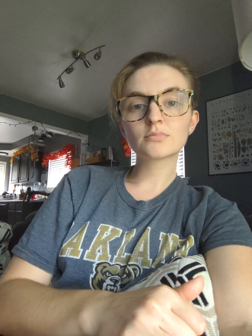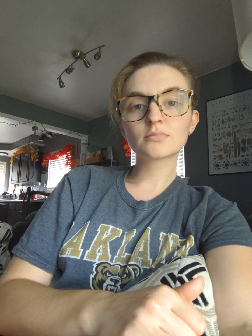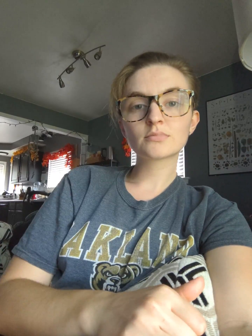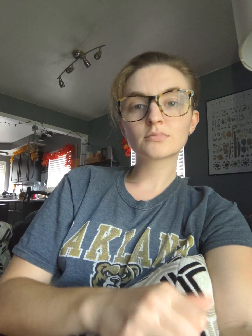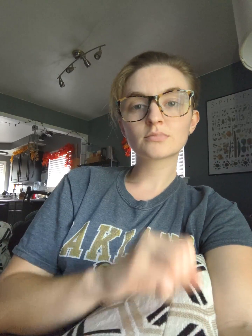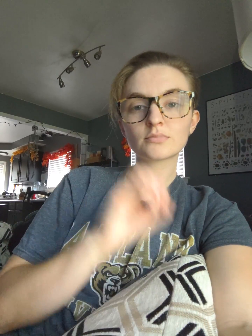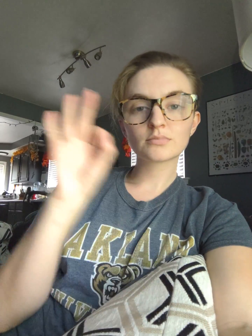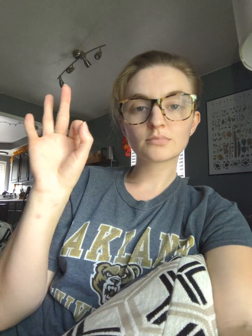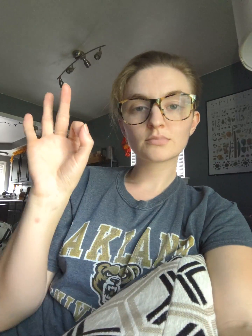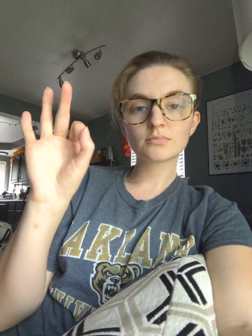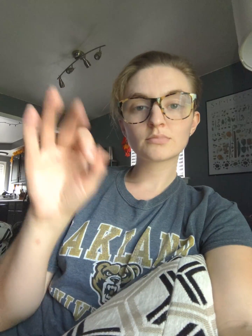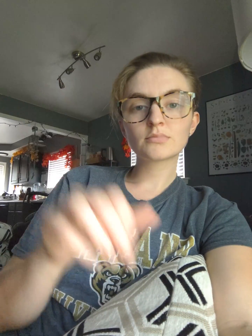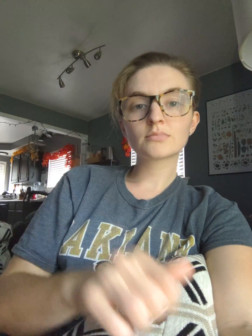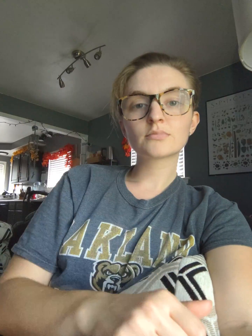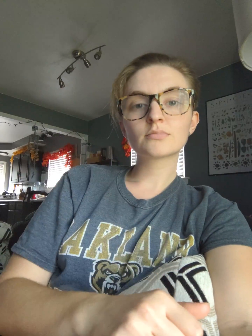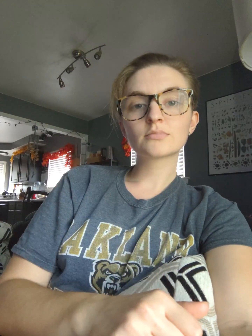off